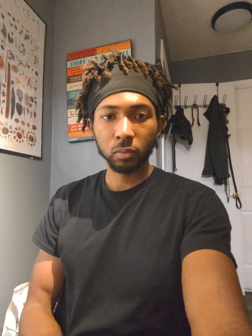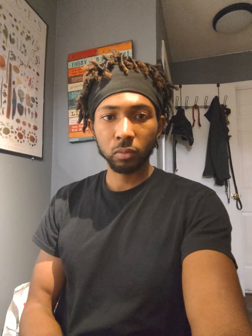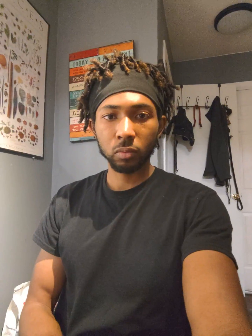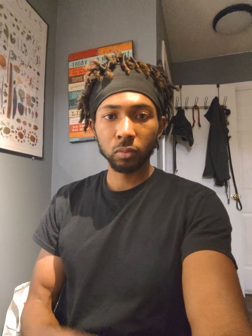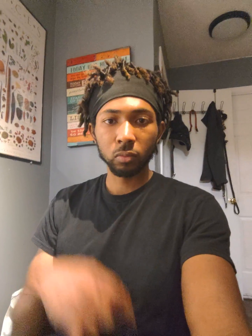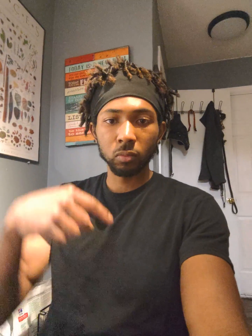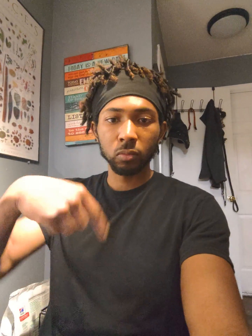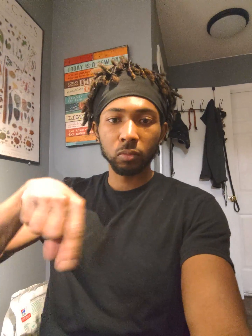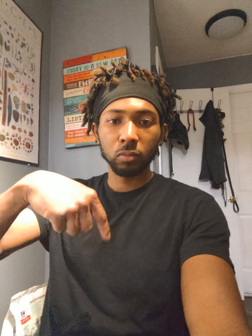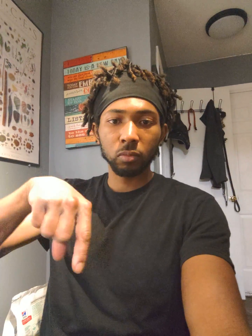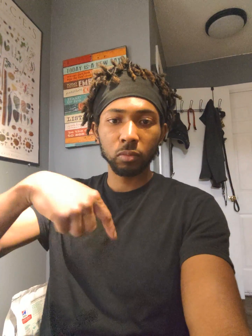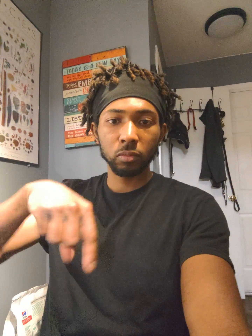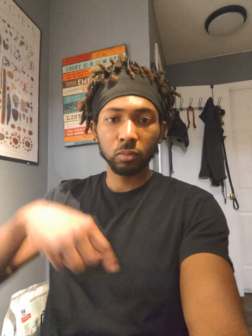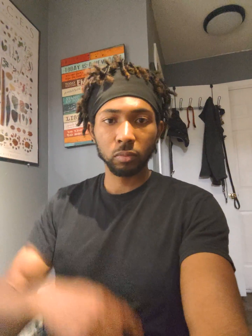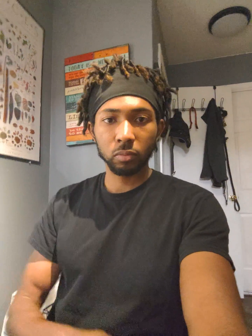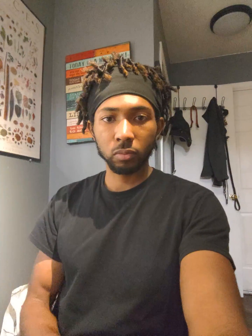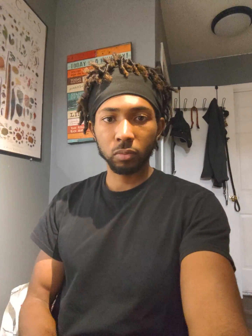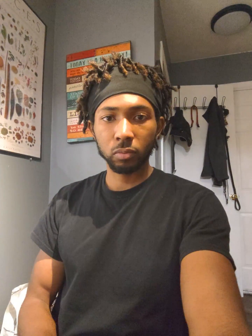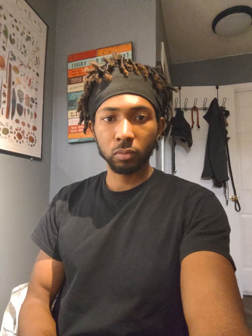flip-flop